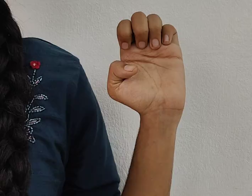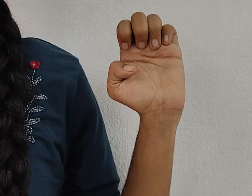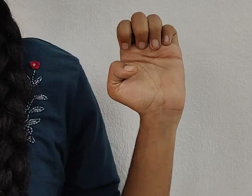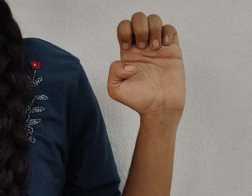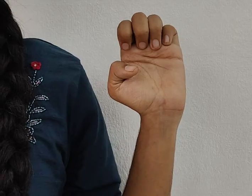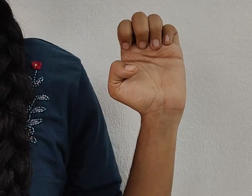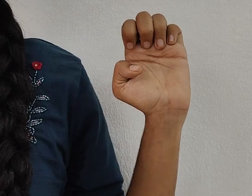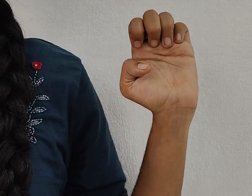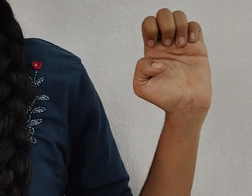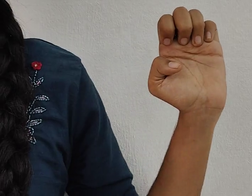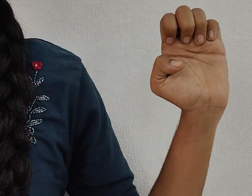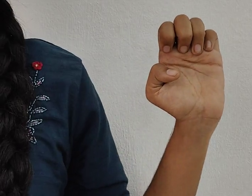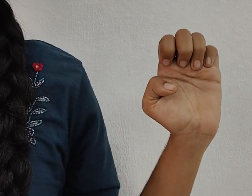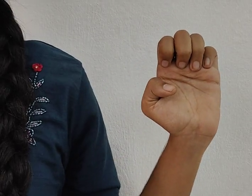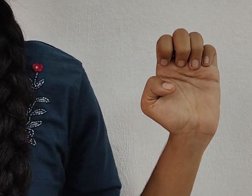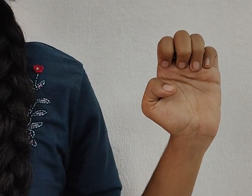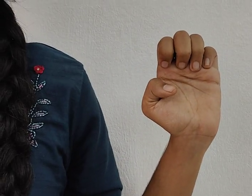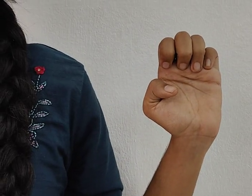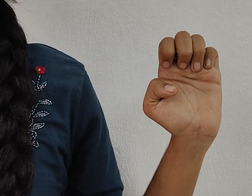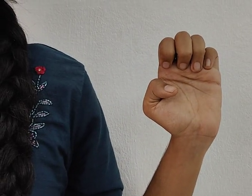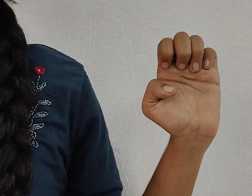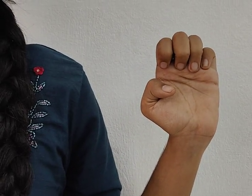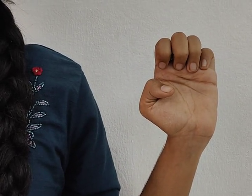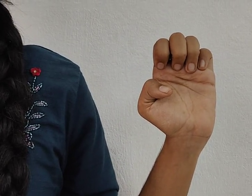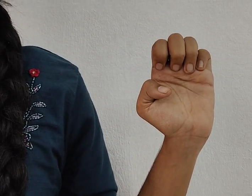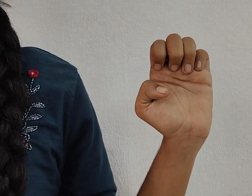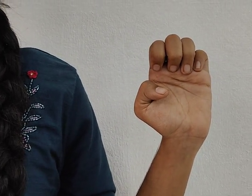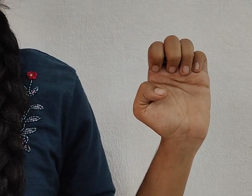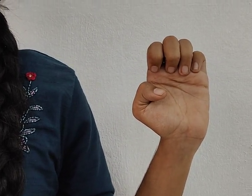ഈ